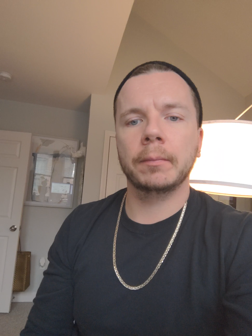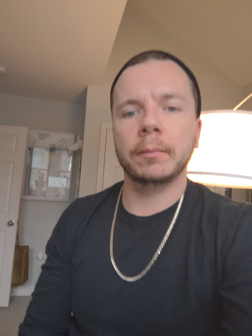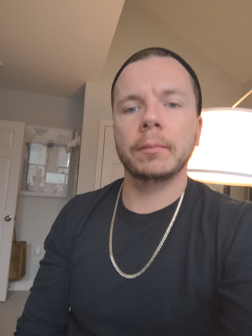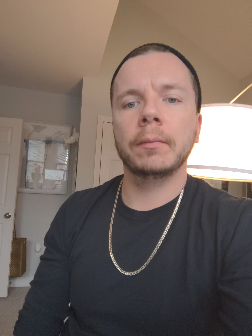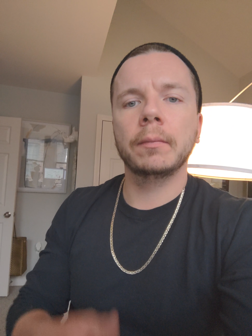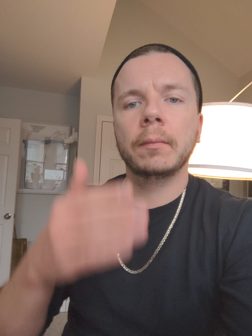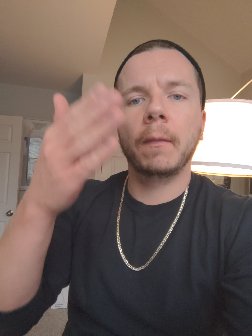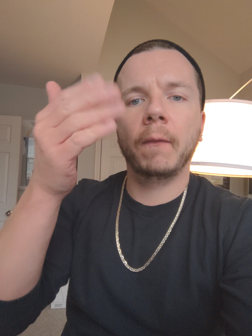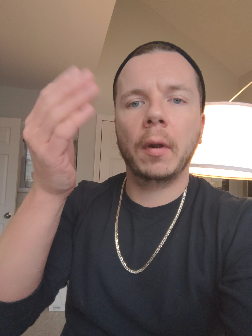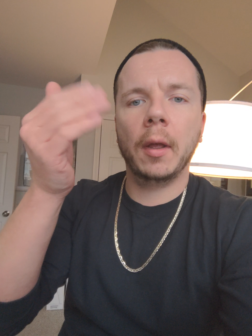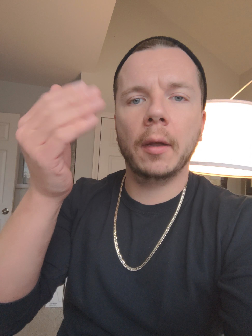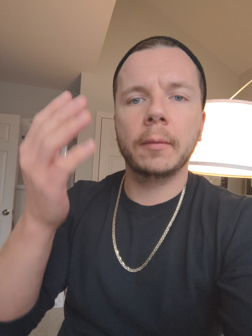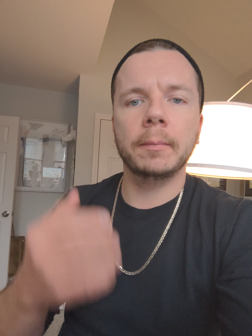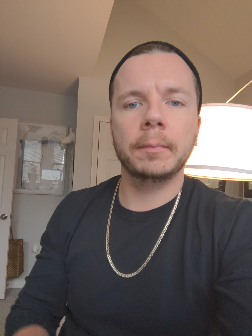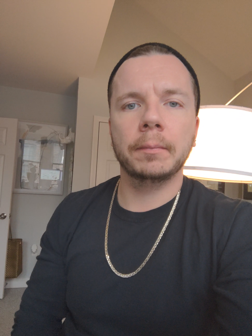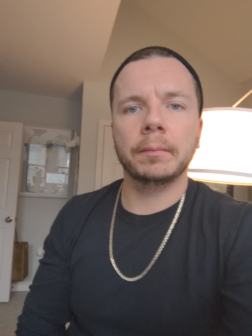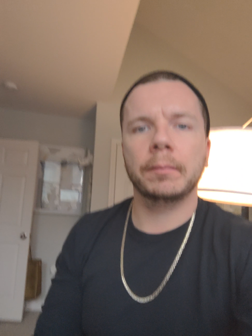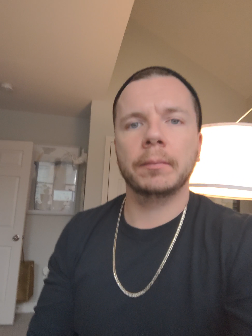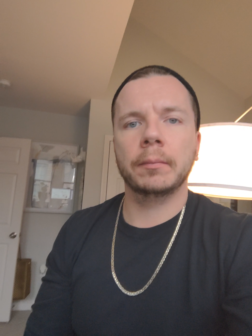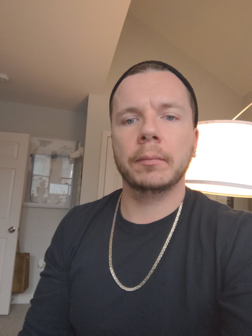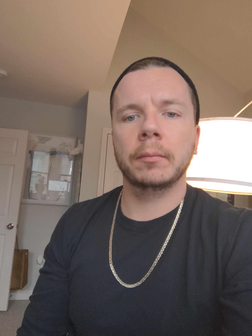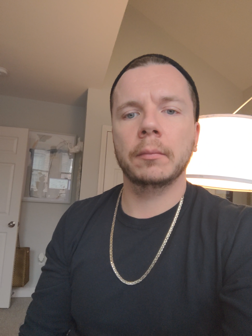flag